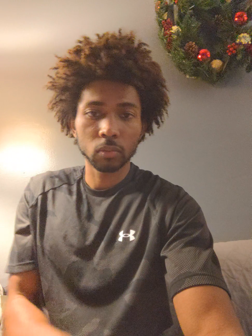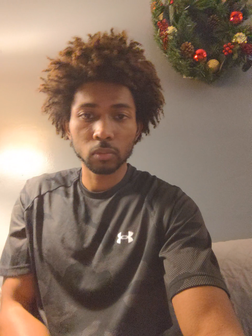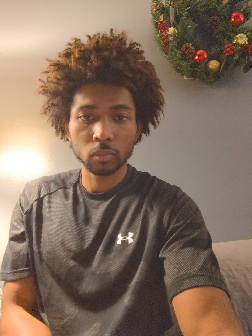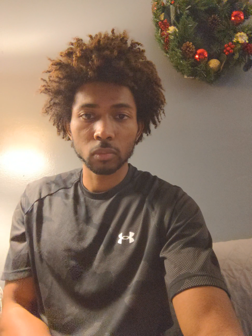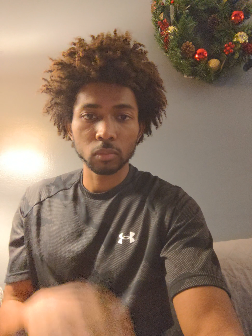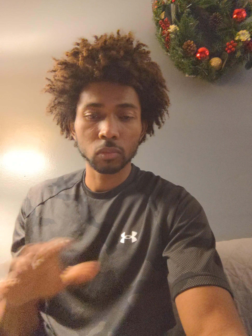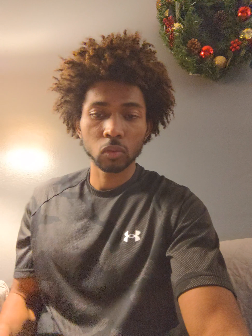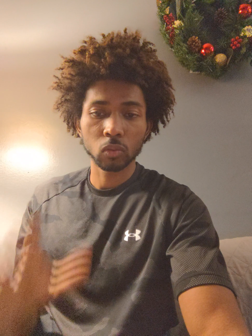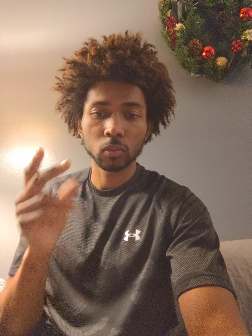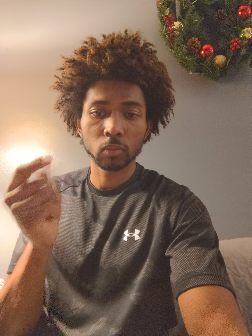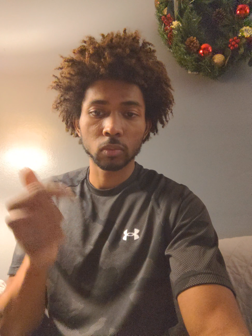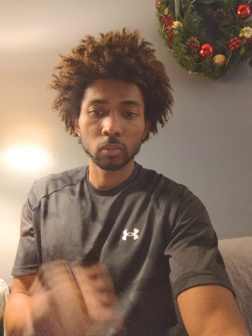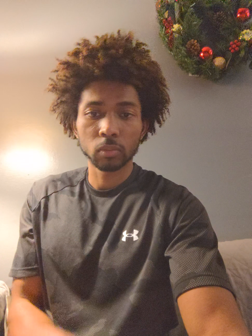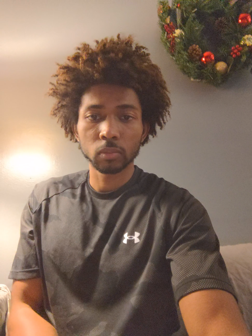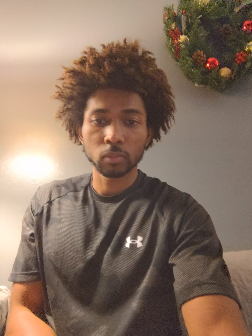dog